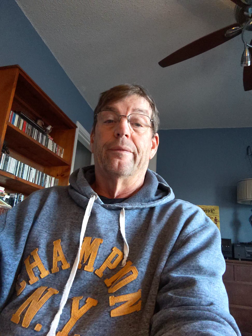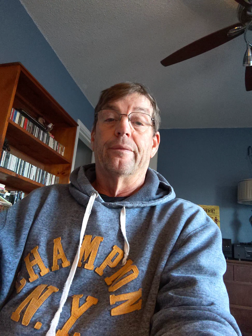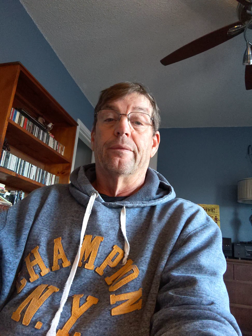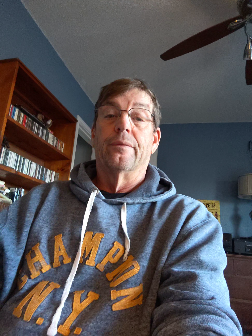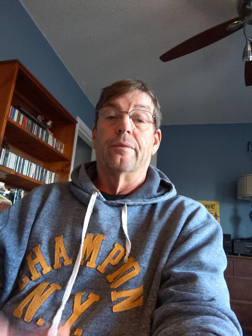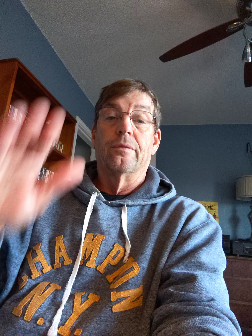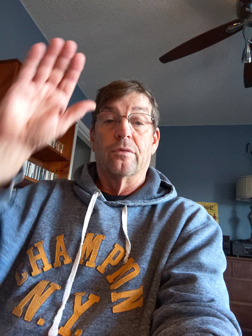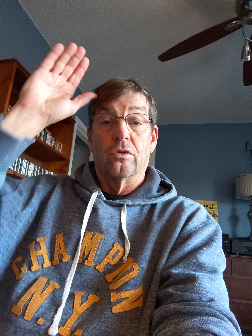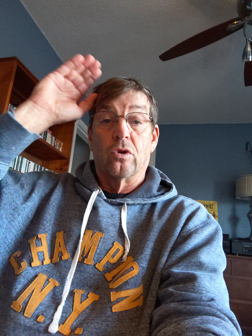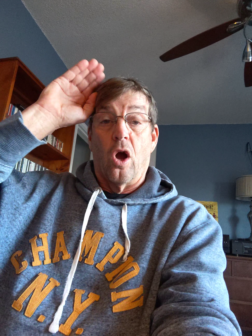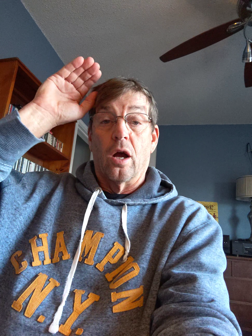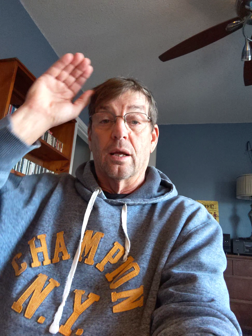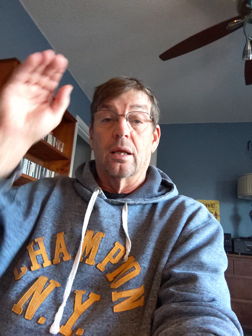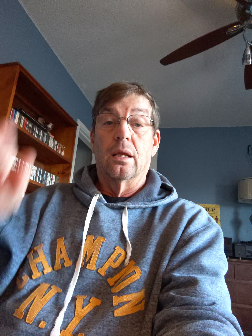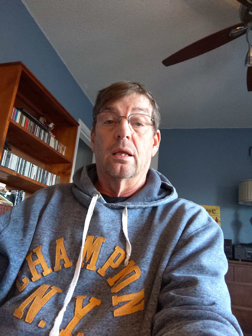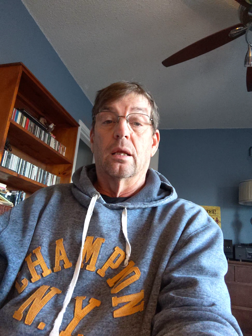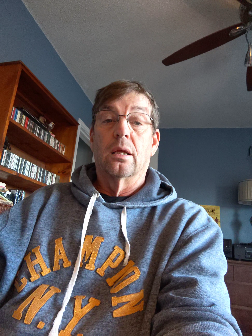donkey